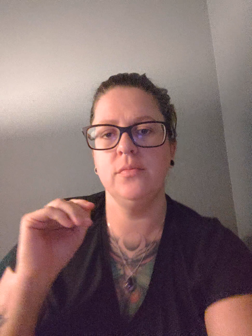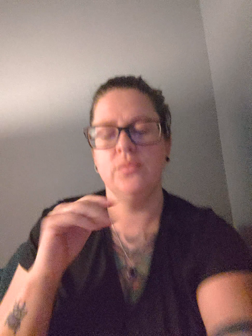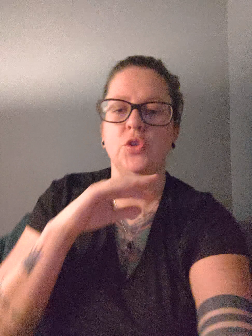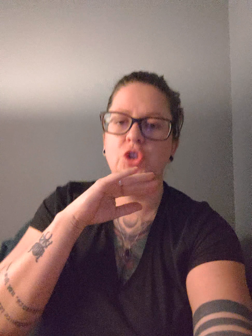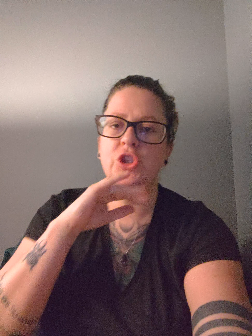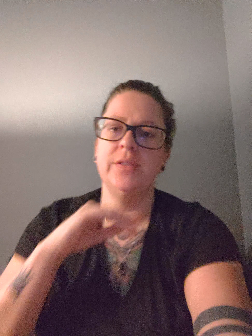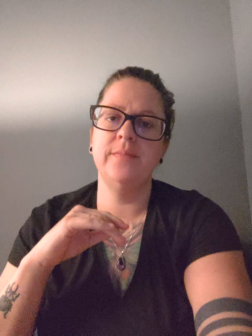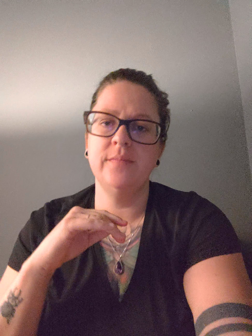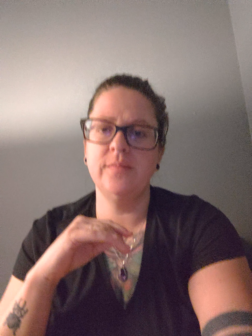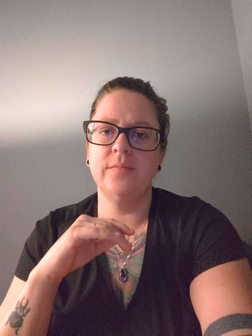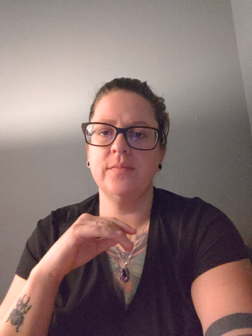dirty